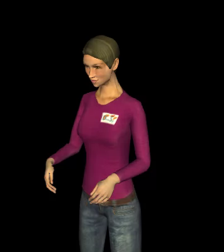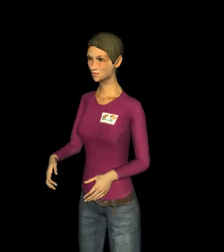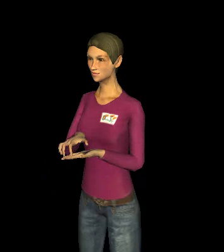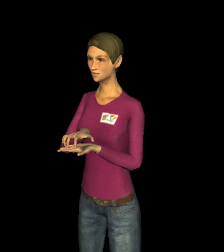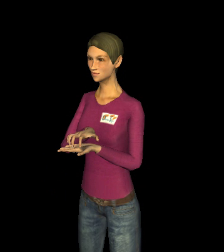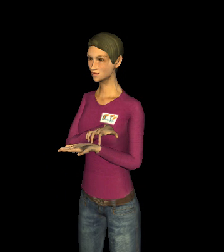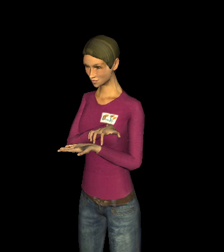بخيل